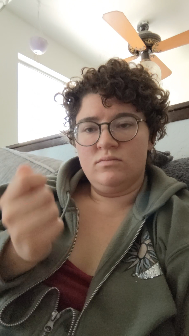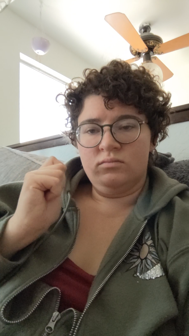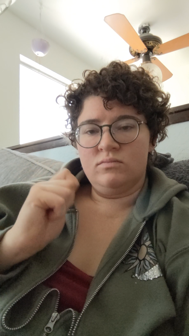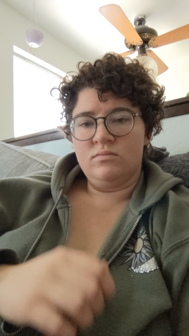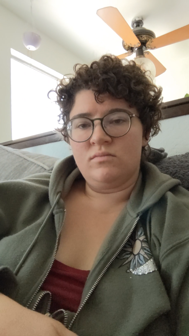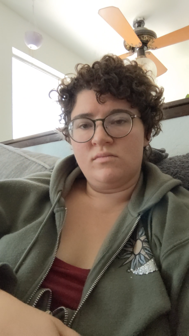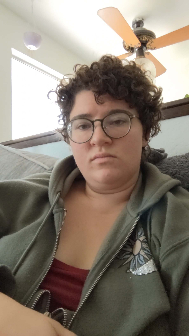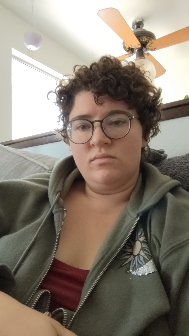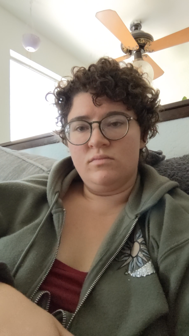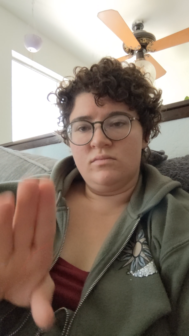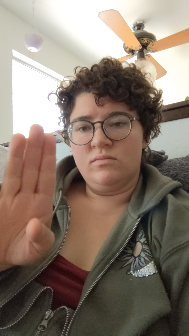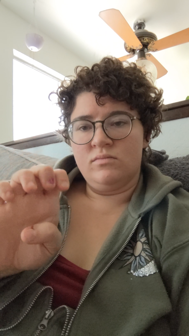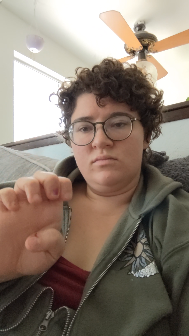be